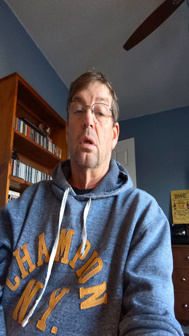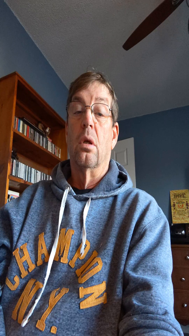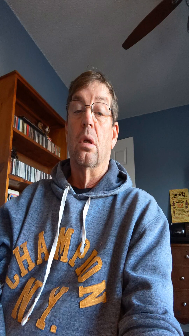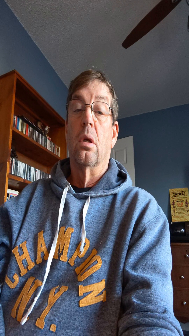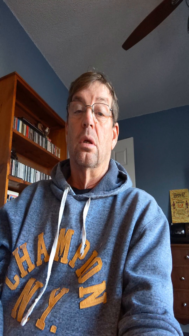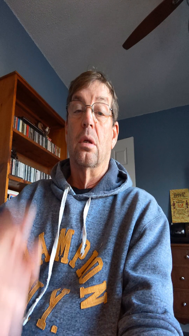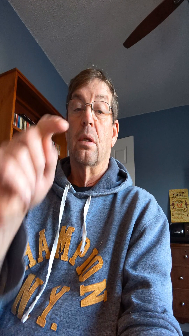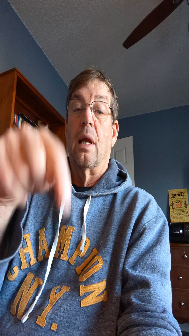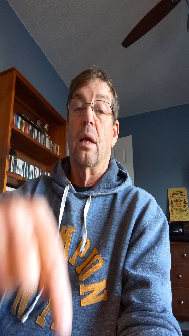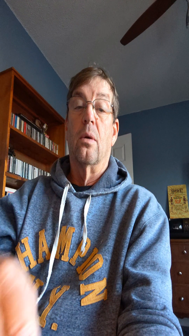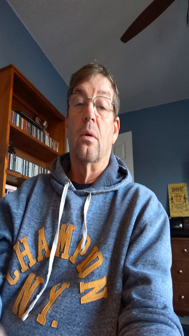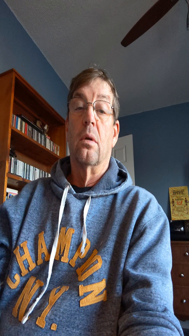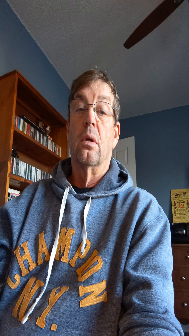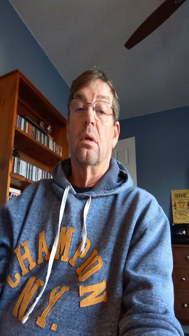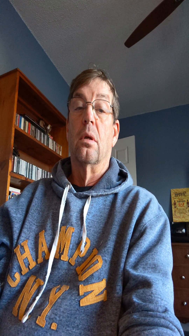down